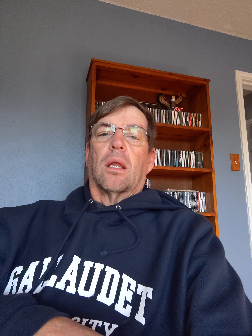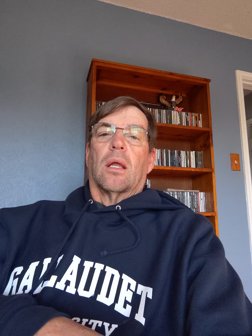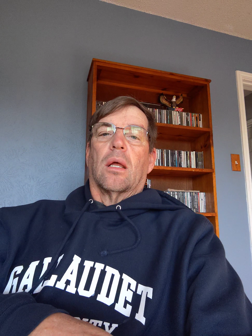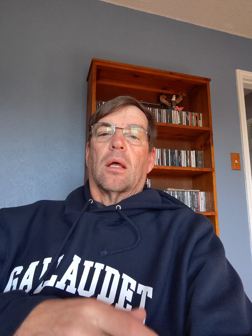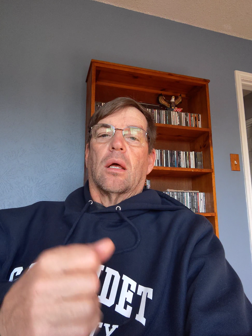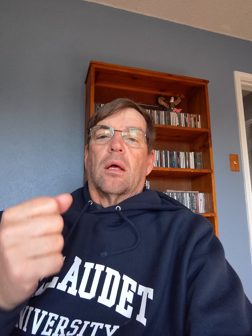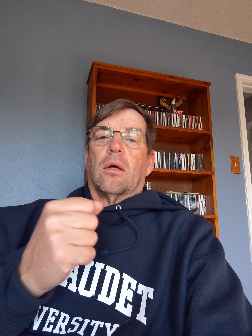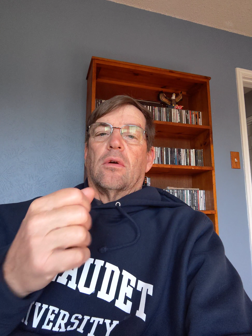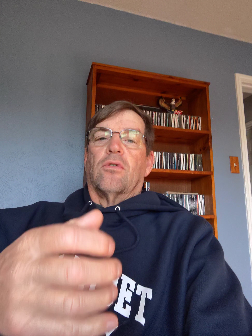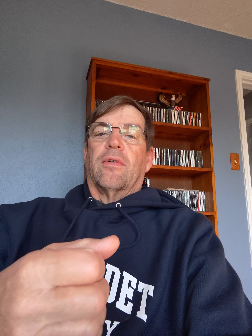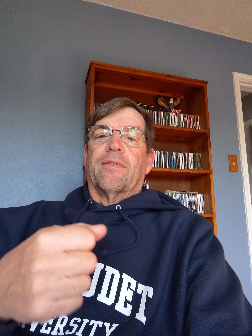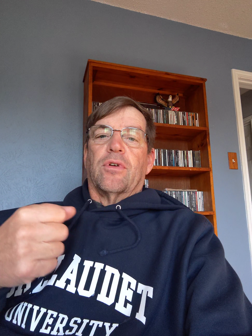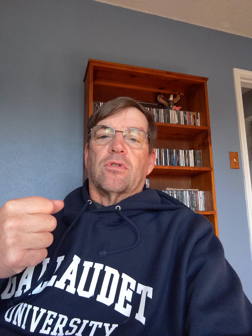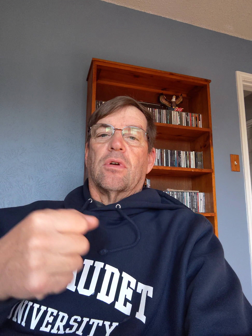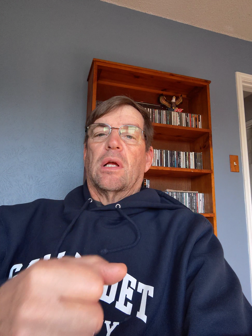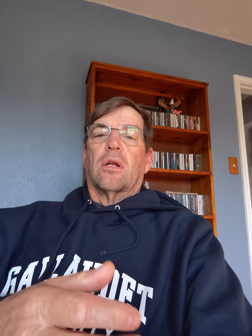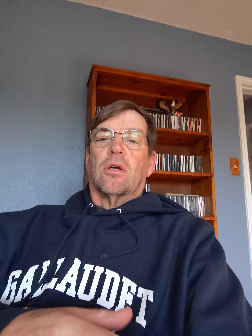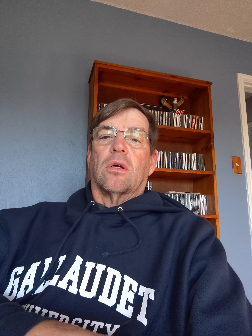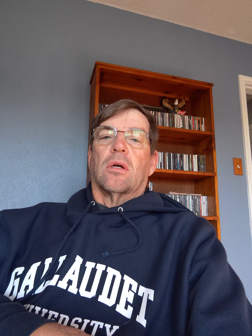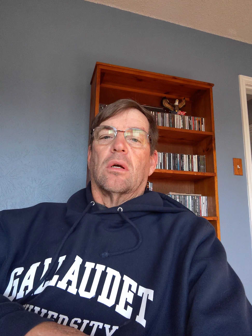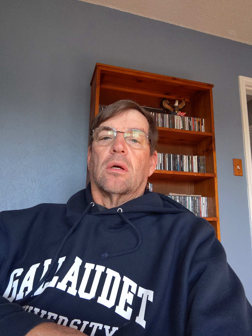refrigerator